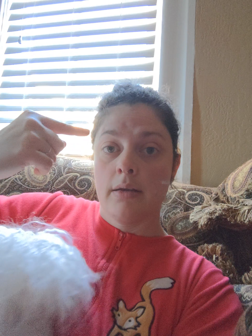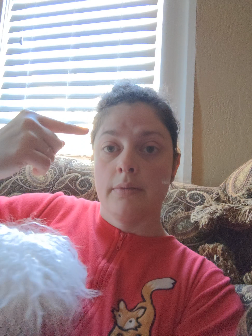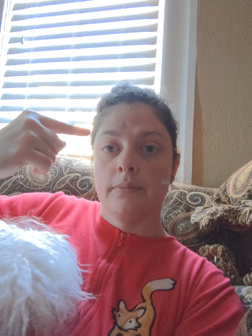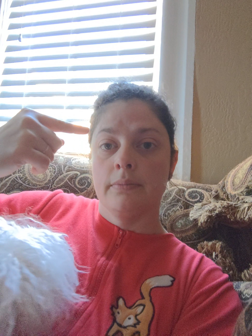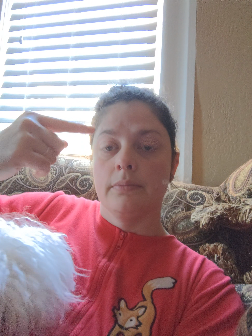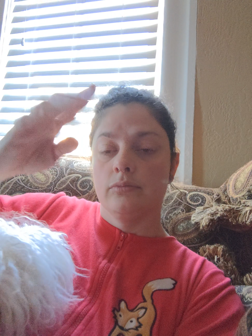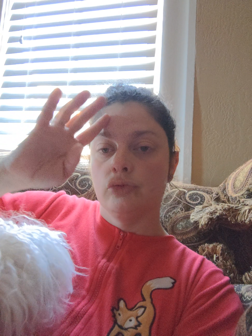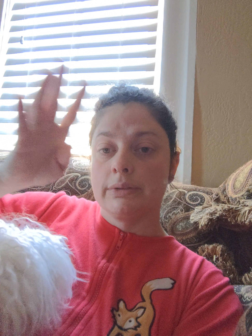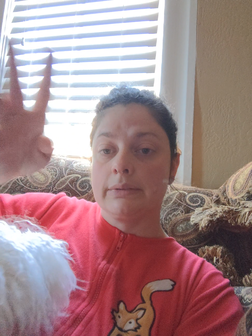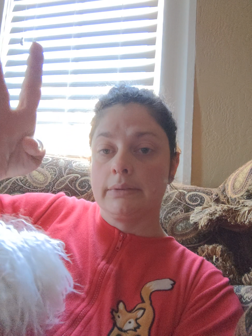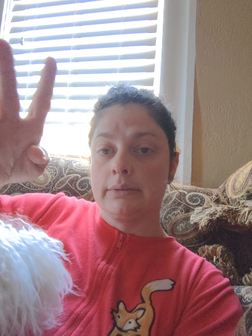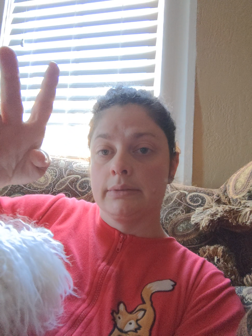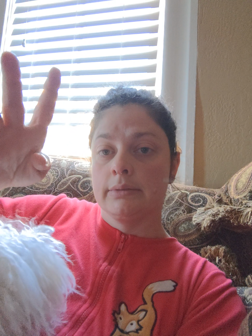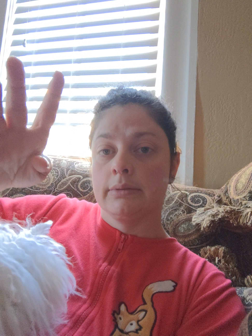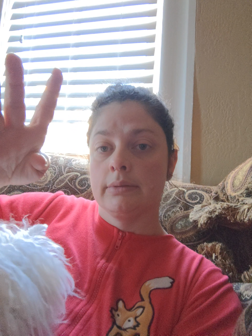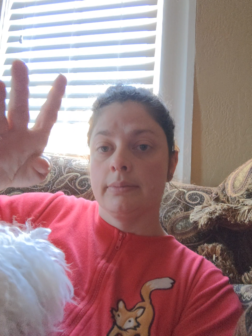pretend